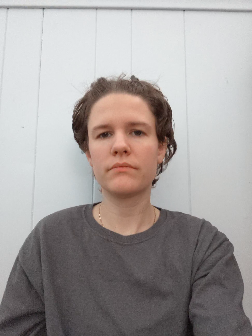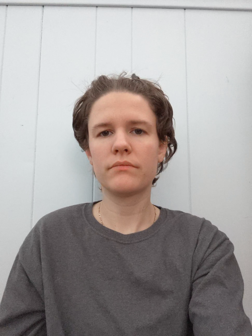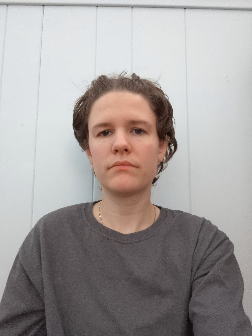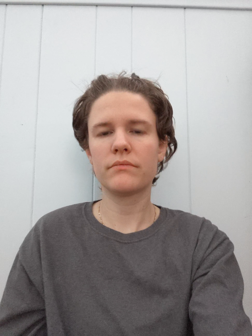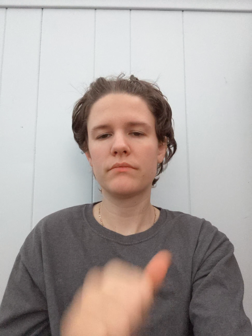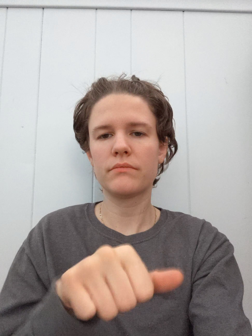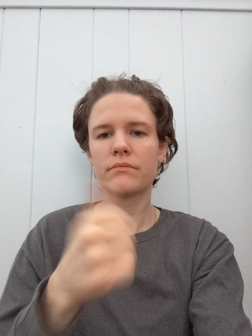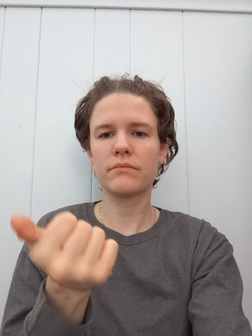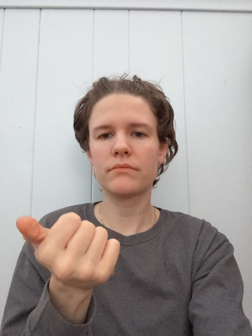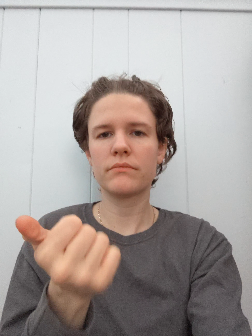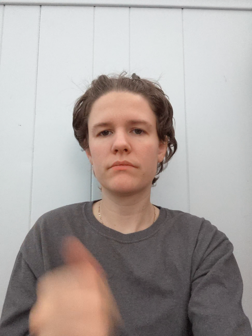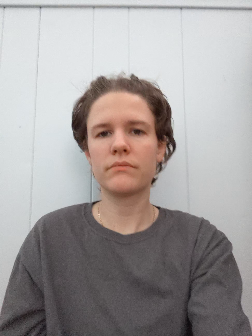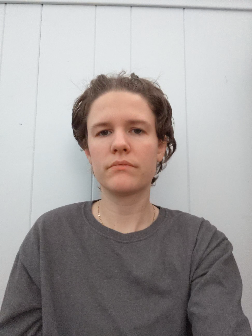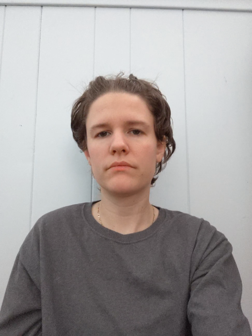another